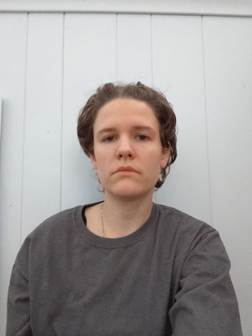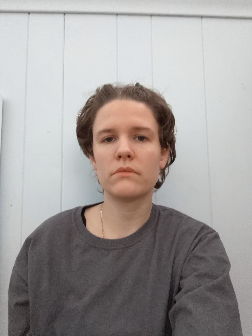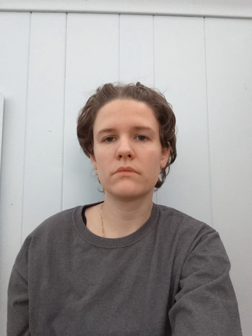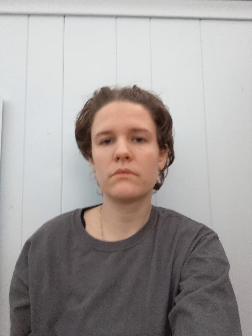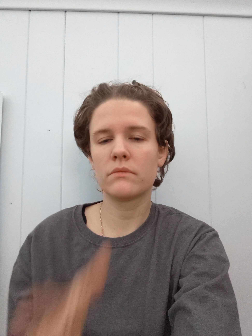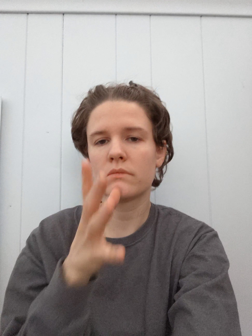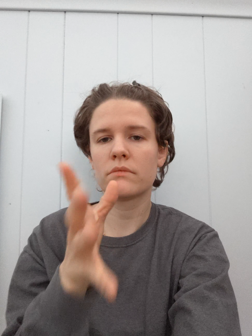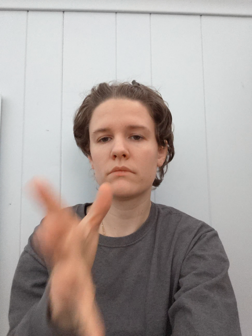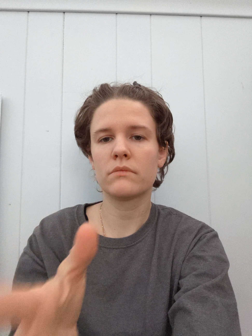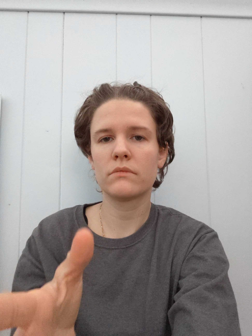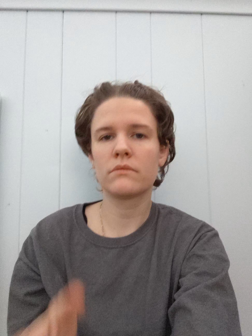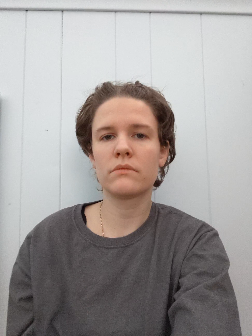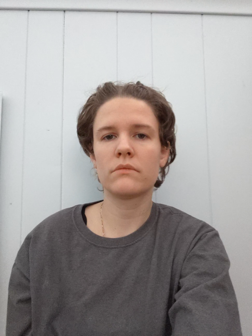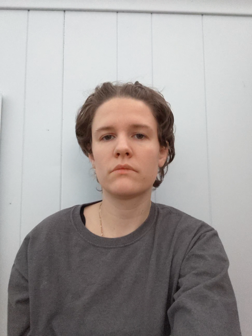grandma